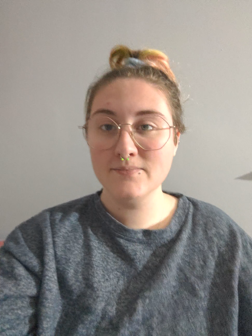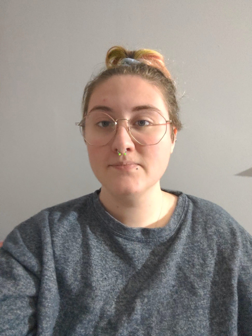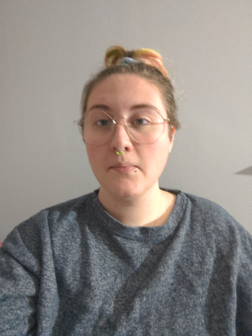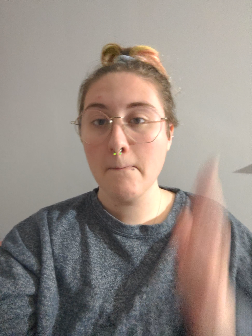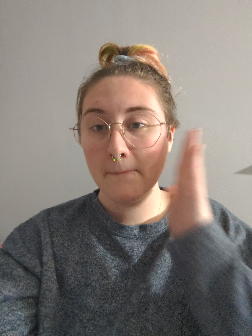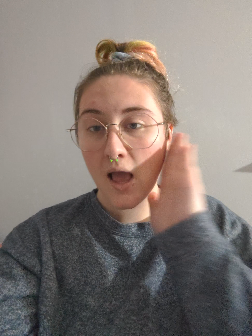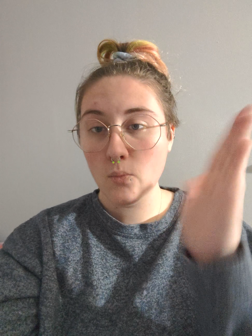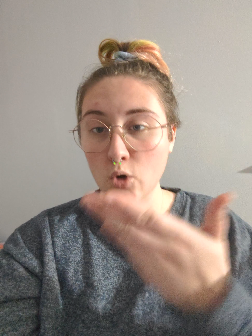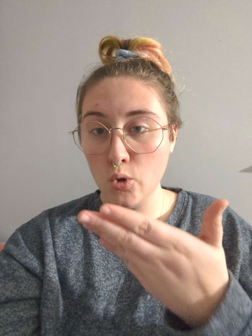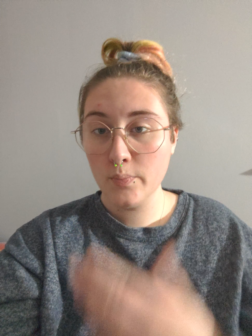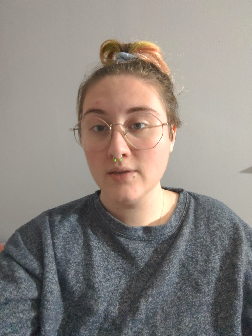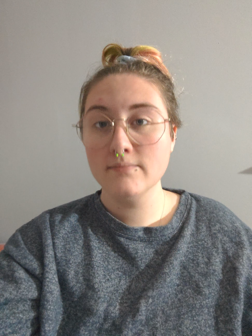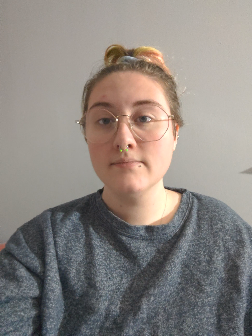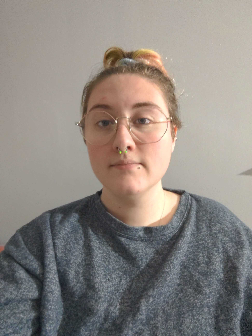bedroom